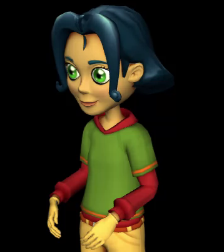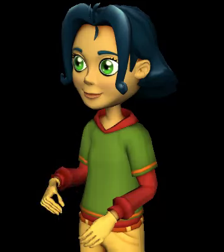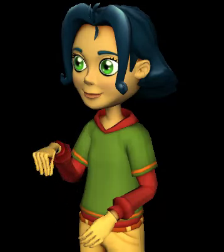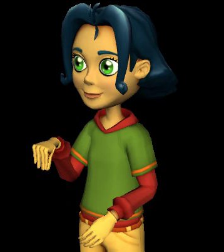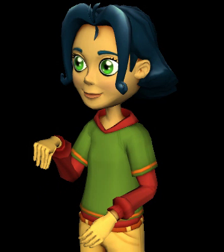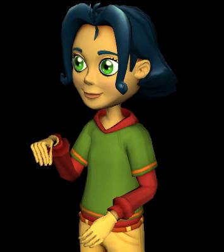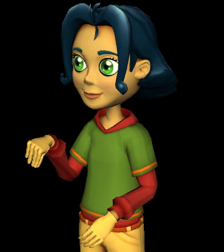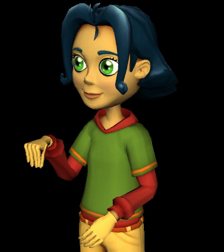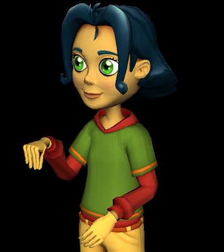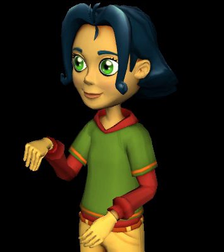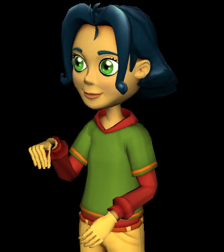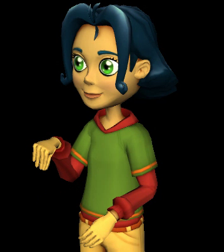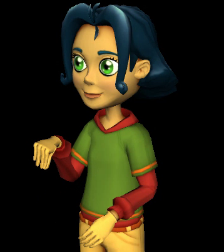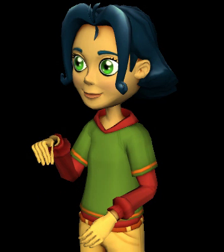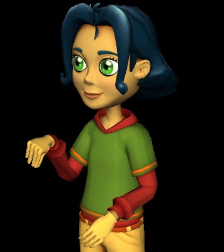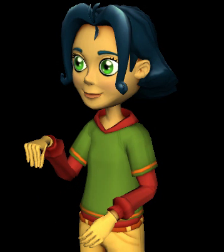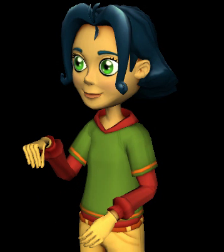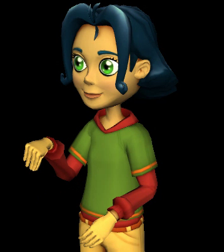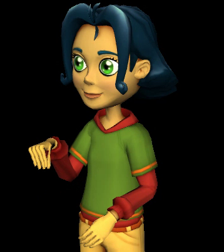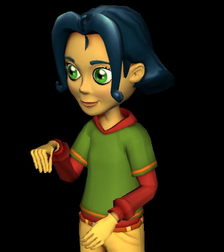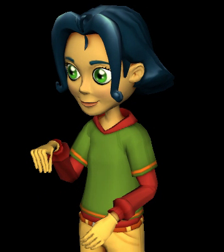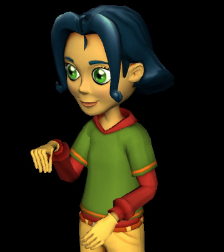طحين